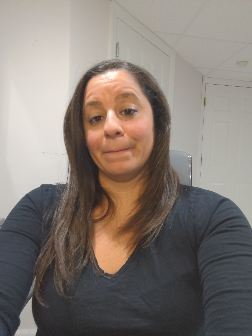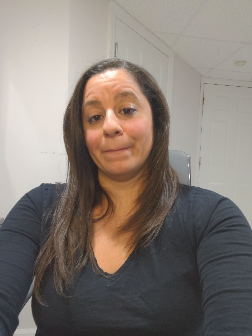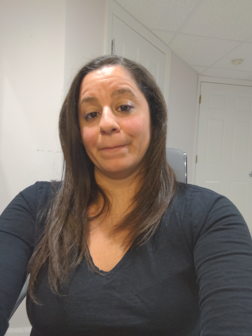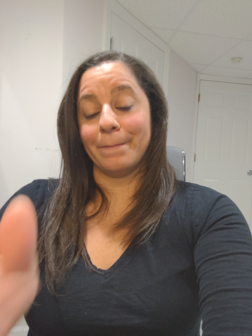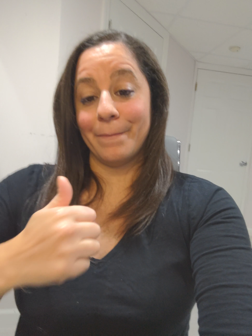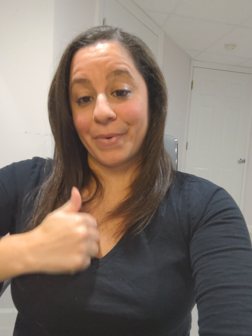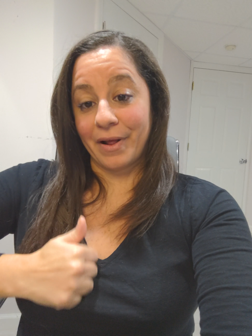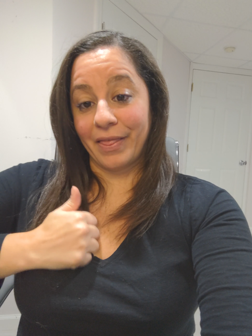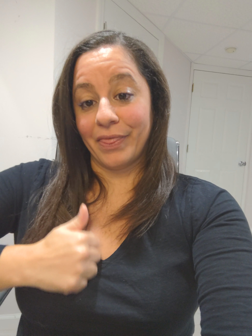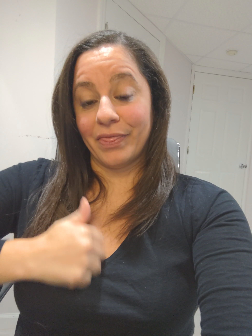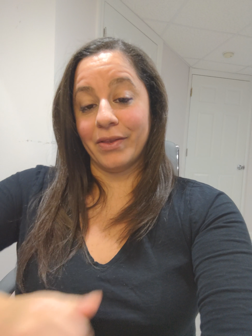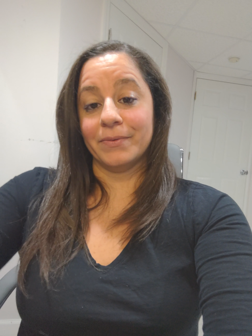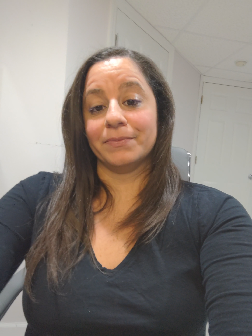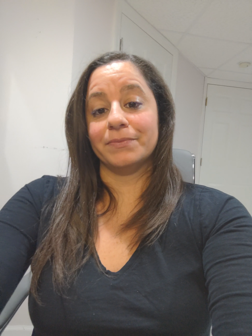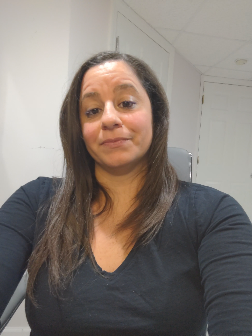bath